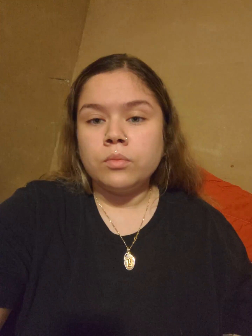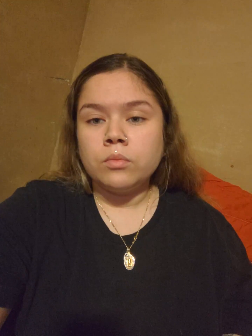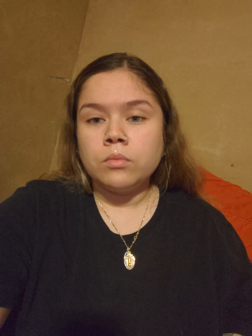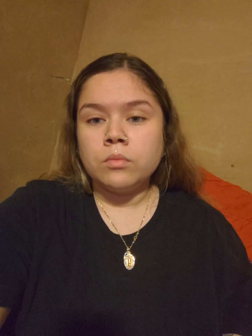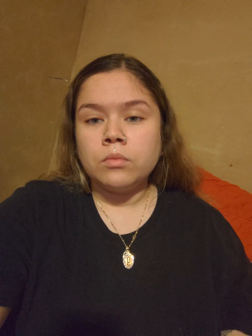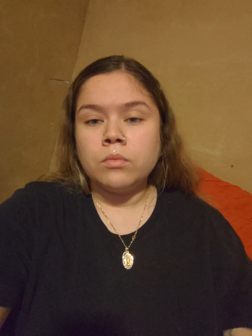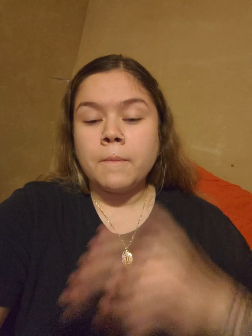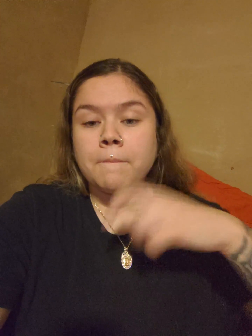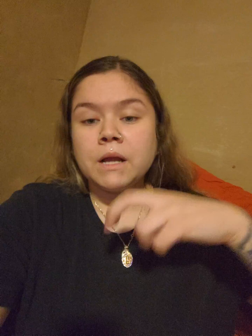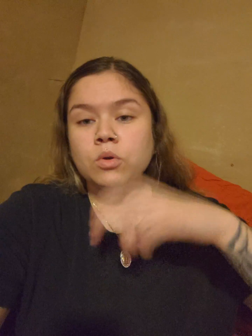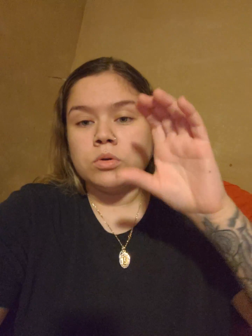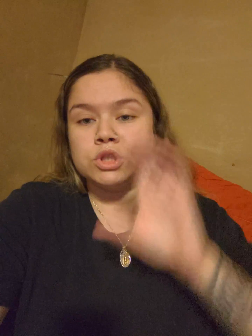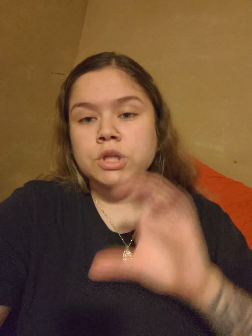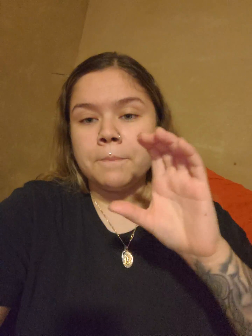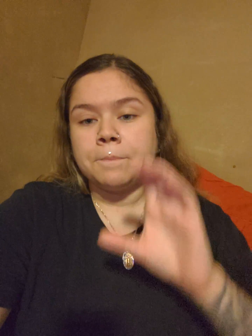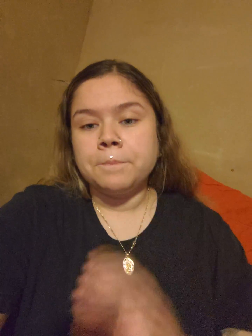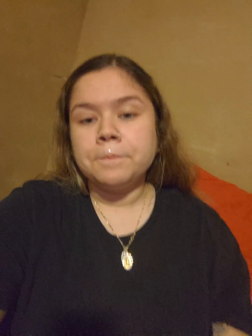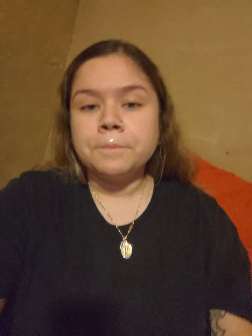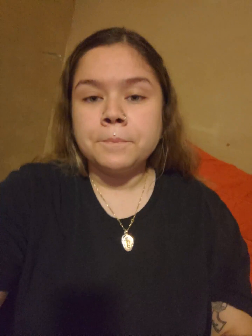potato chip